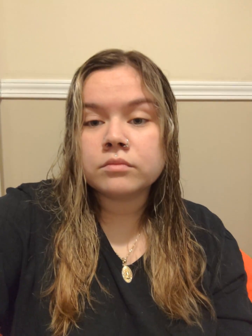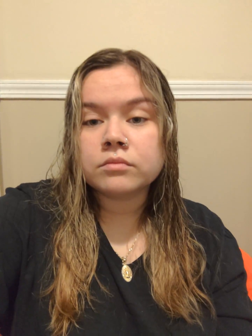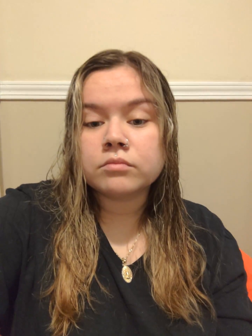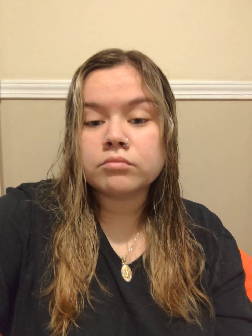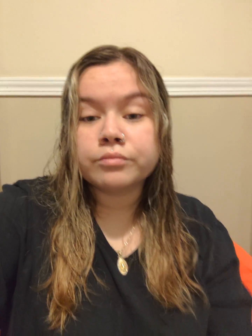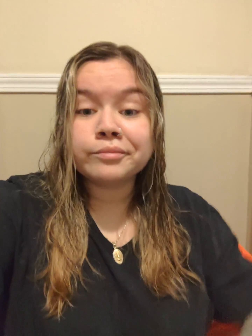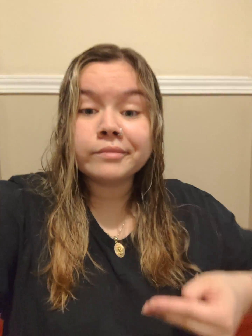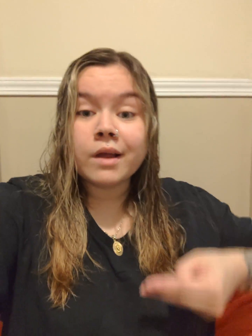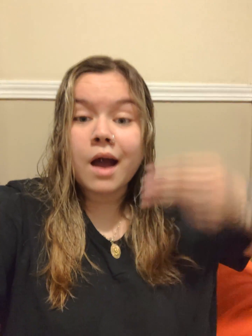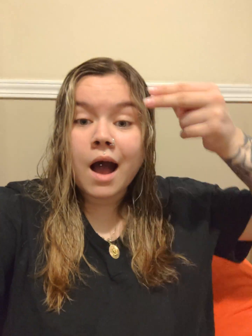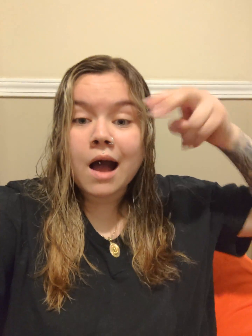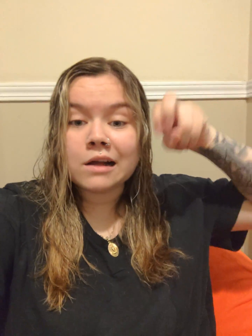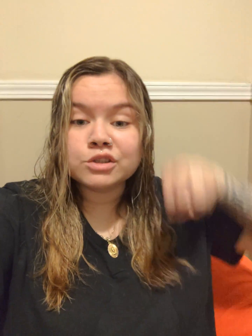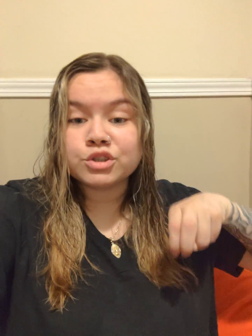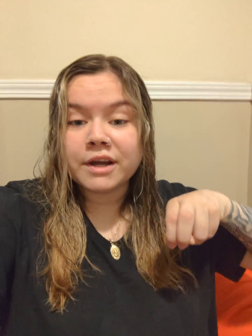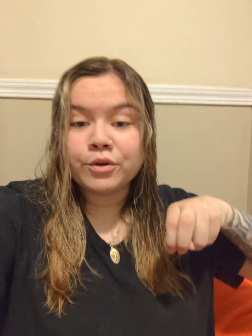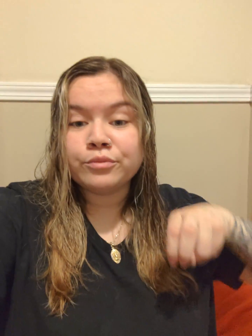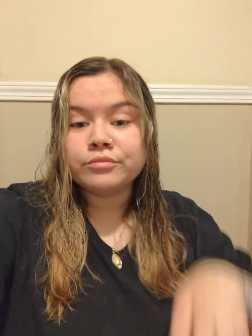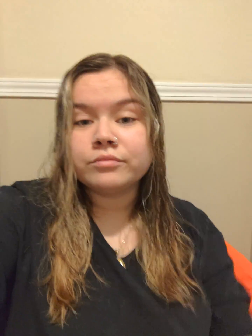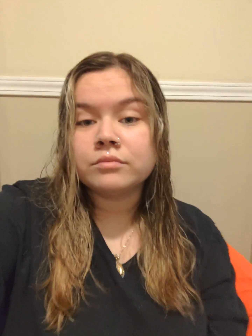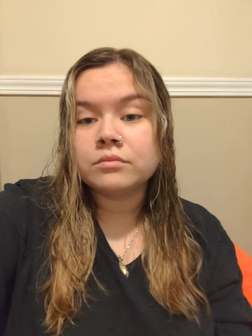high chair